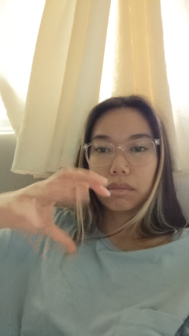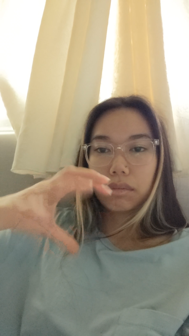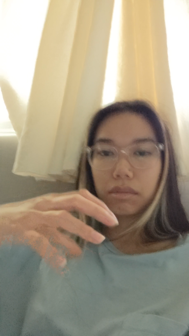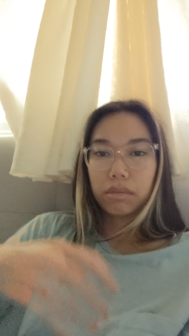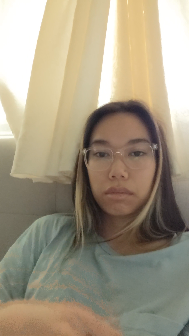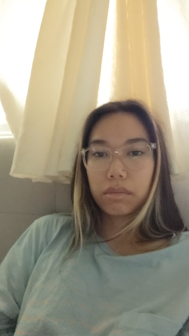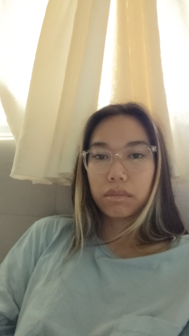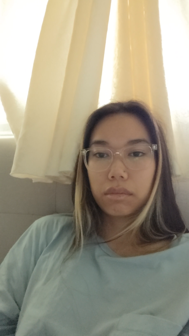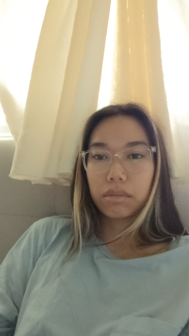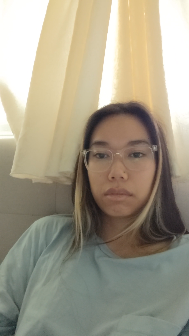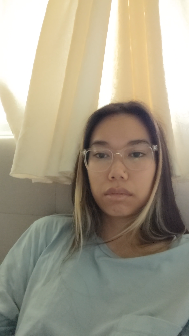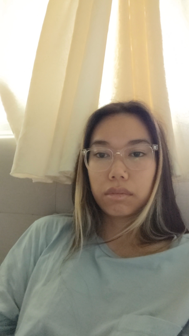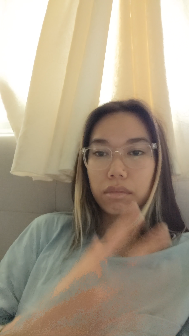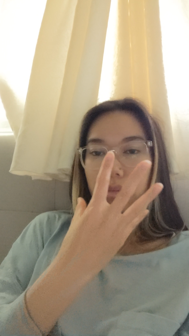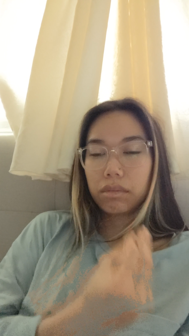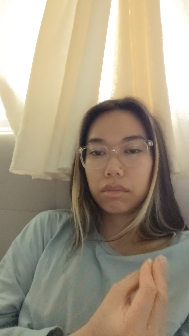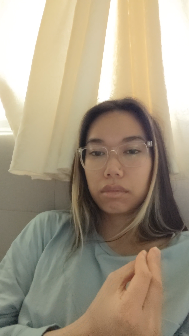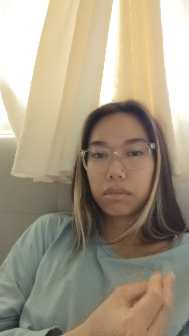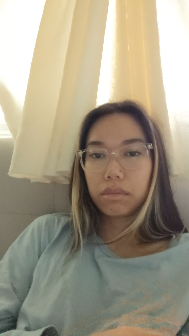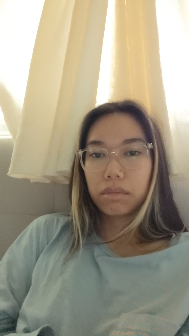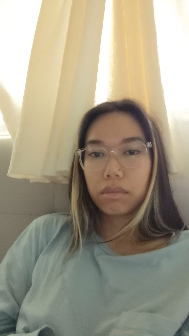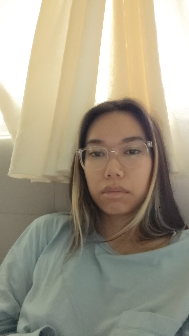poor